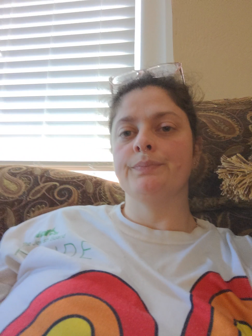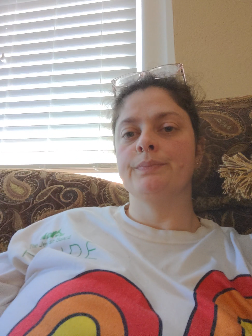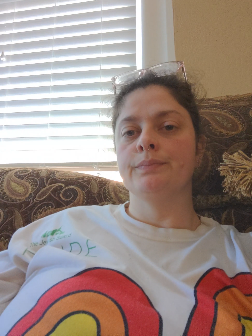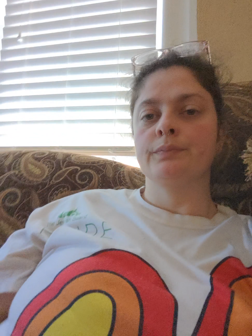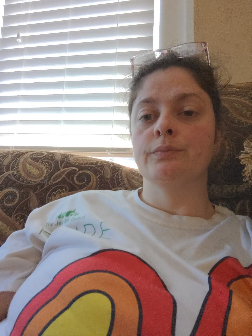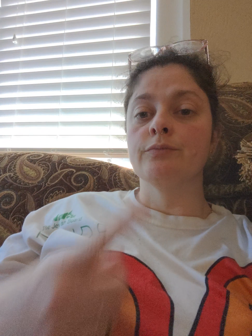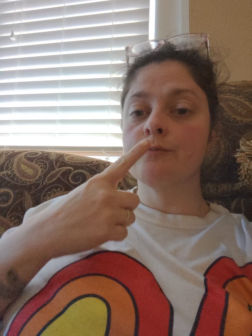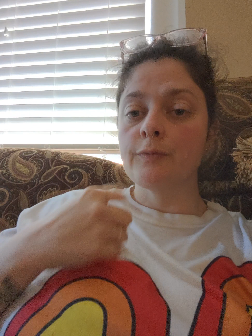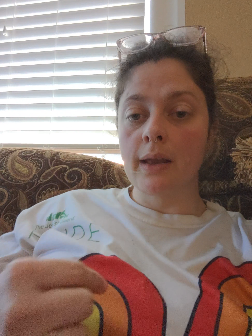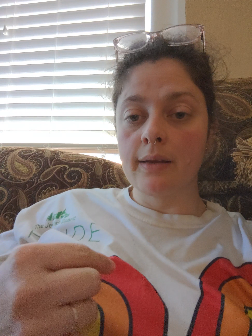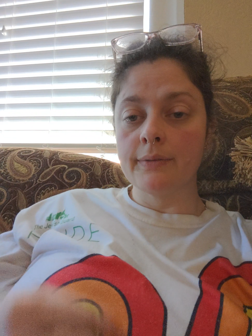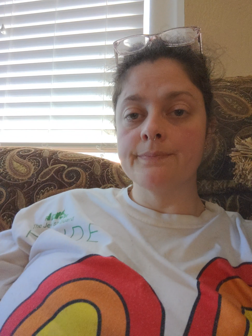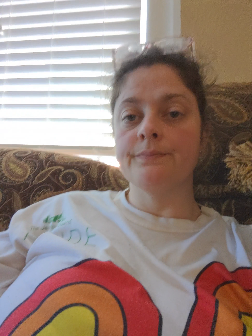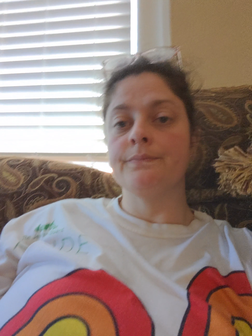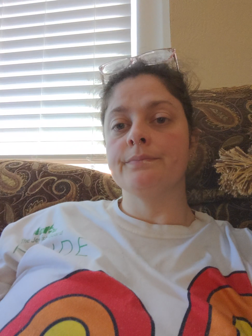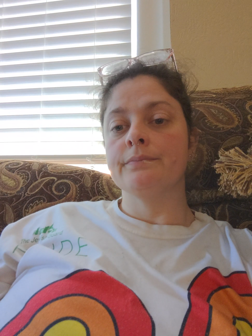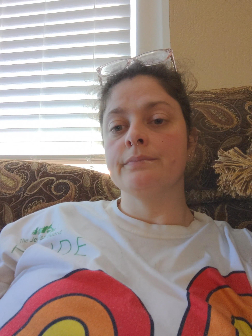red